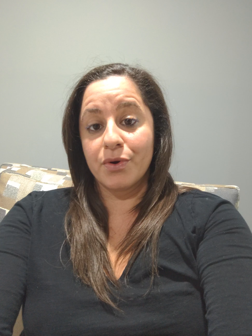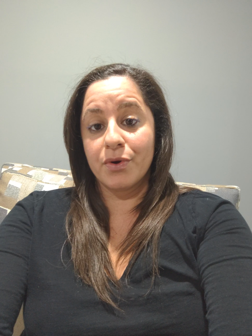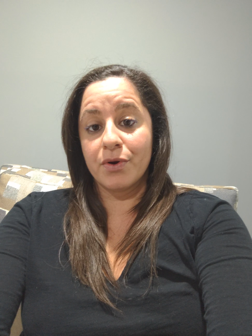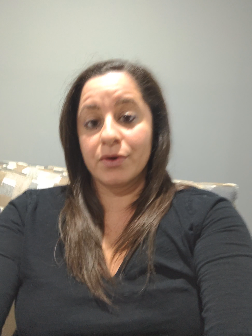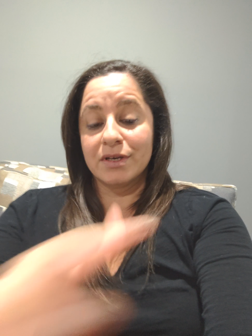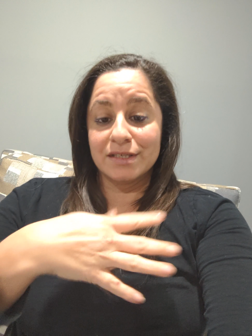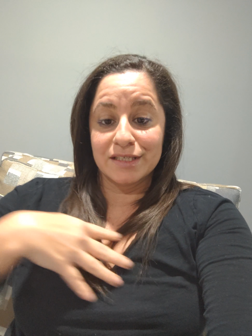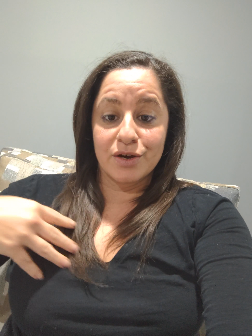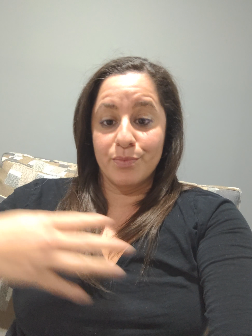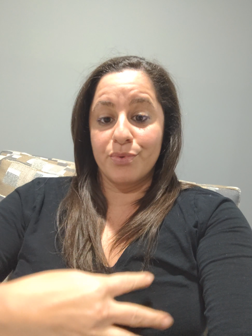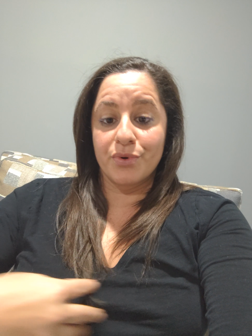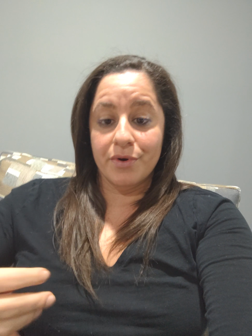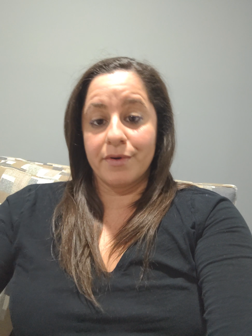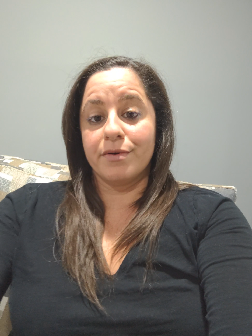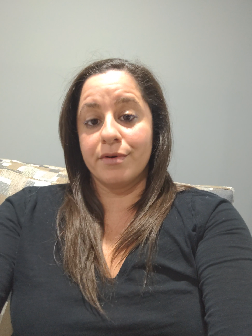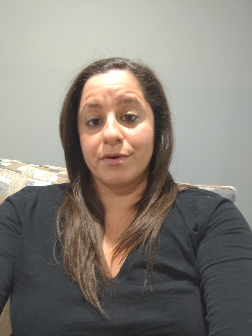zebra